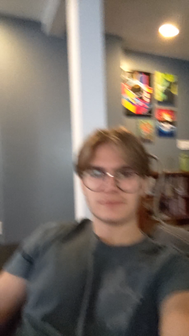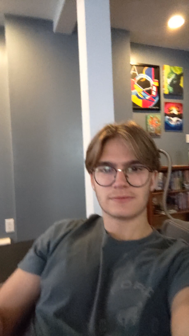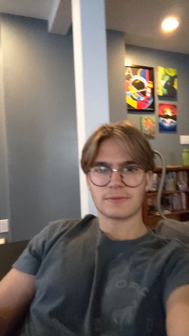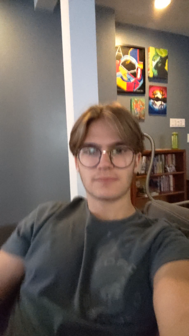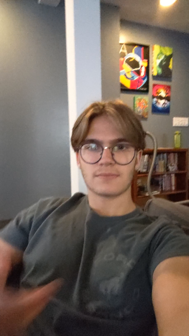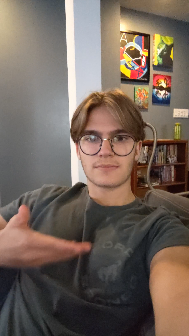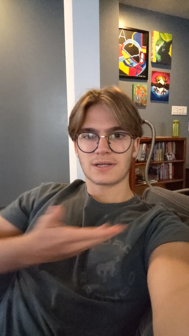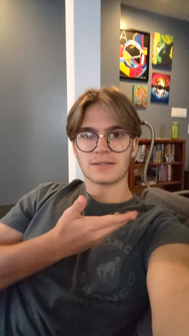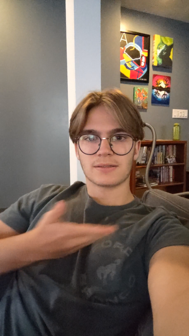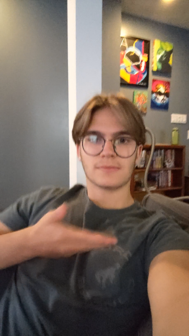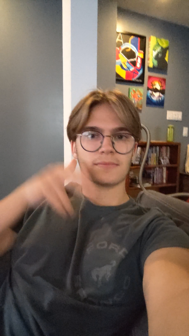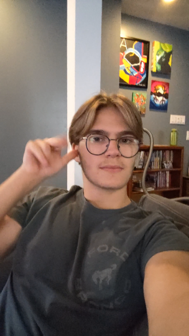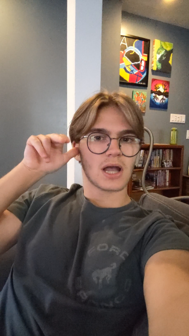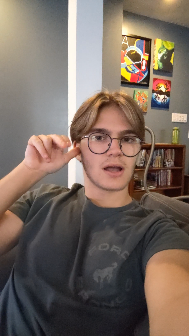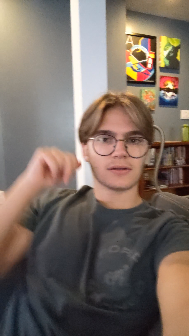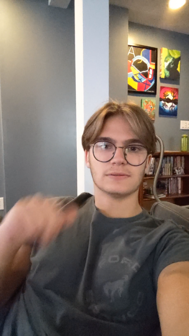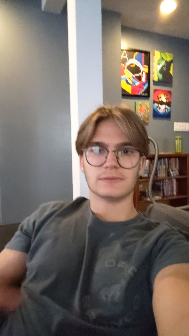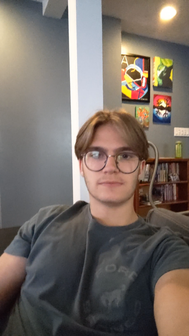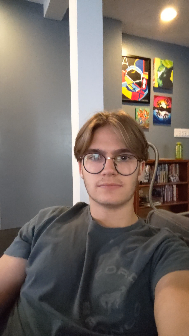pony